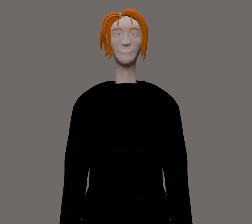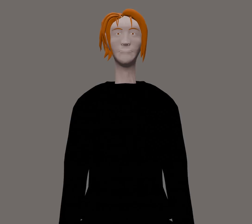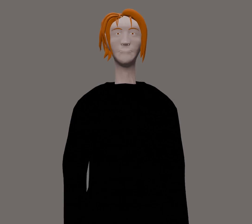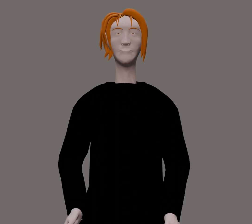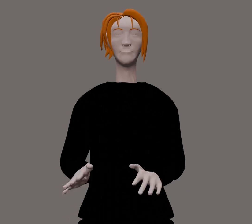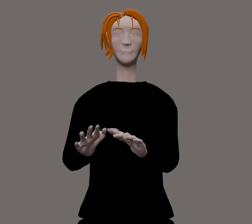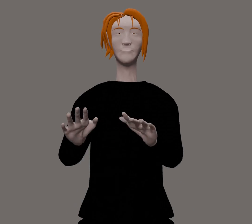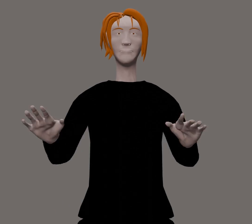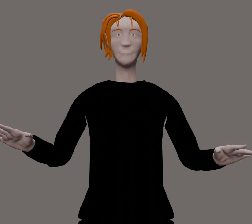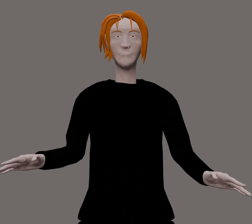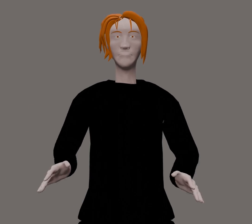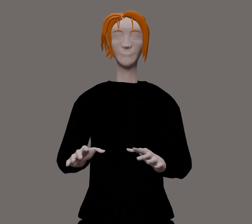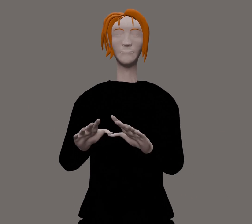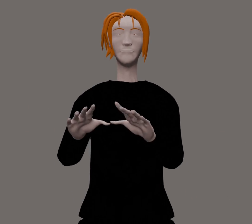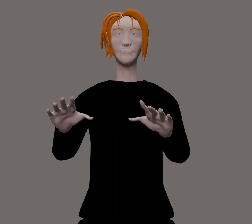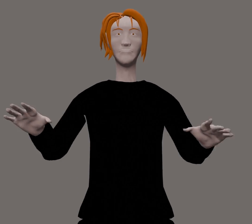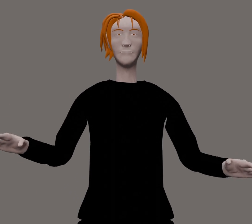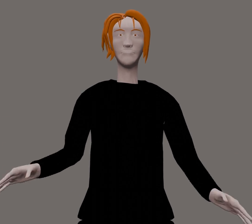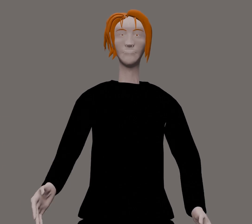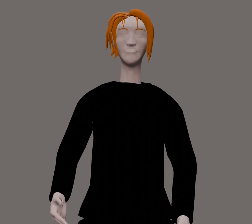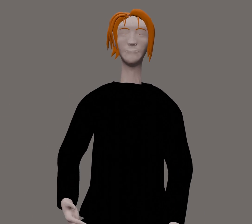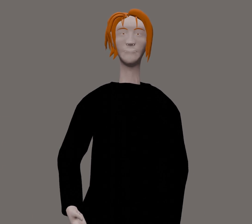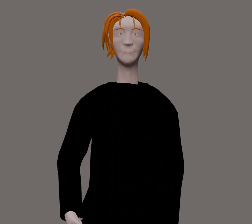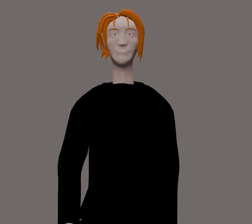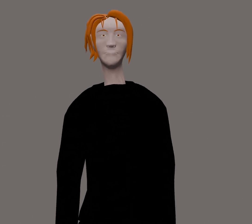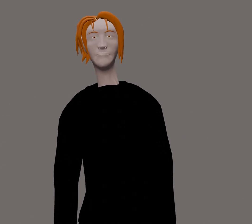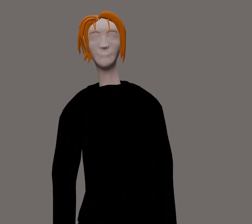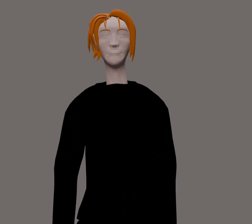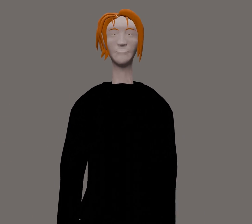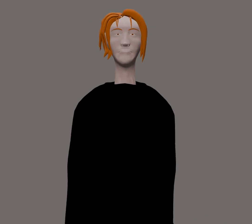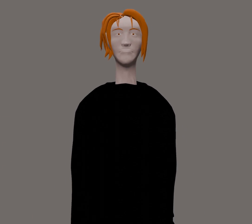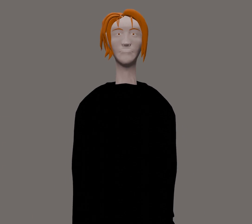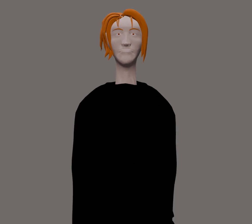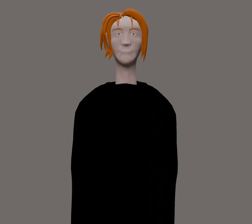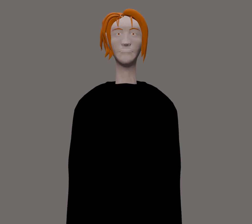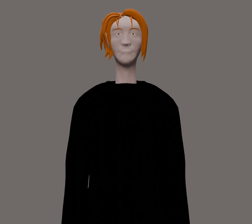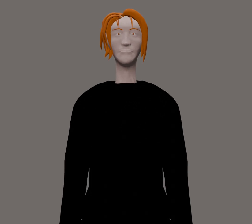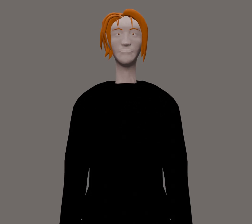Bathing suit (Trunks)